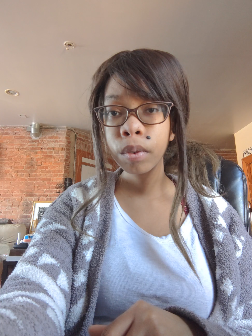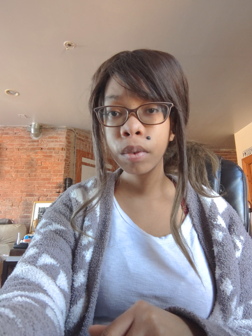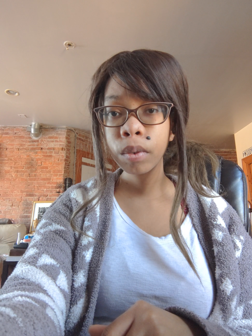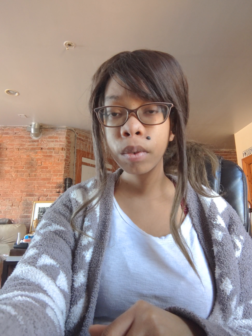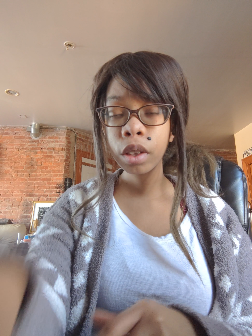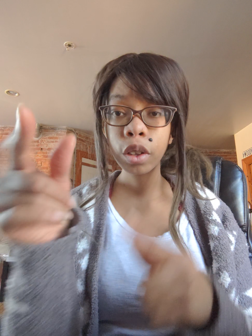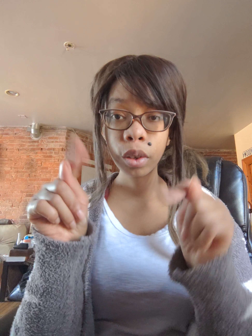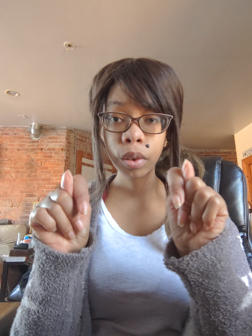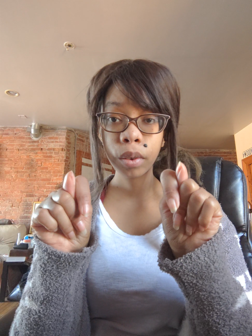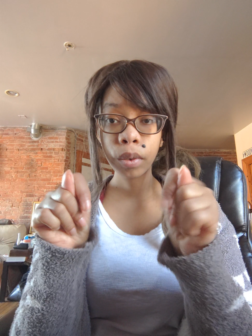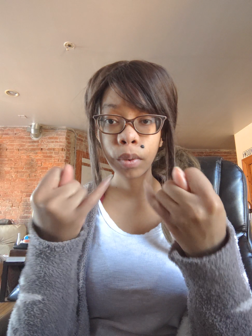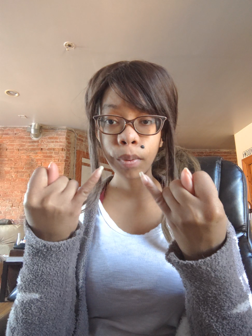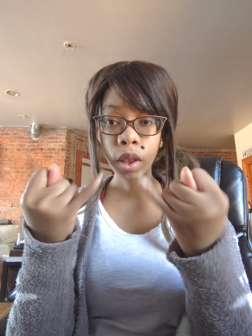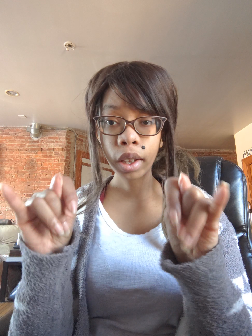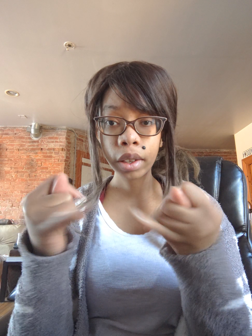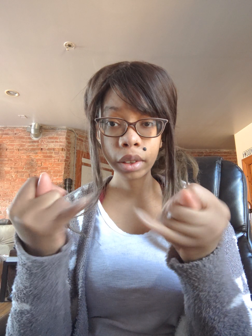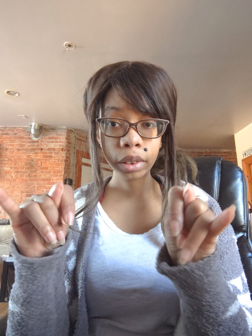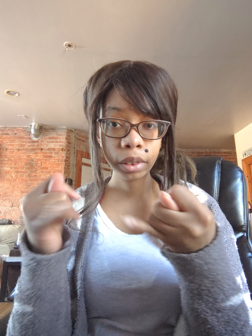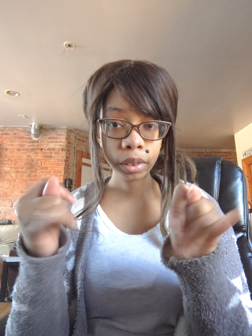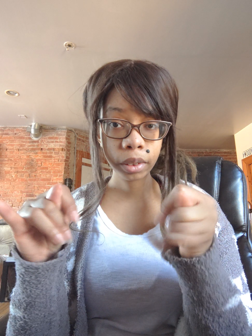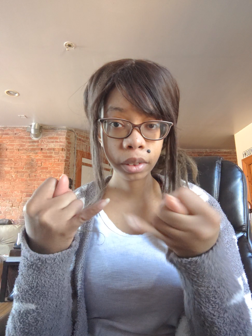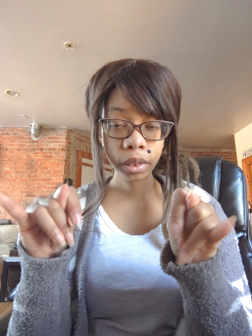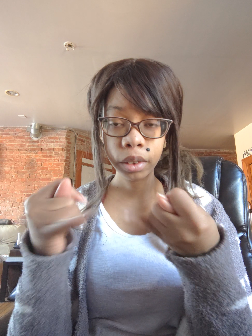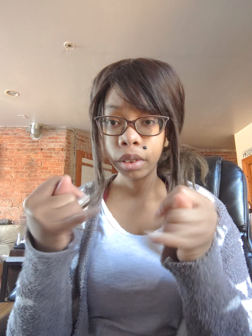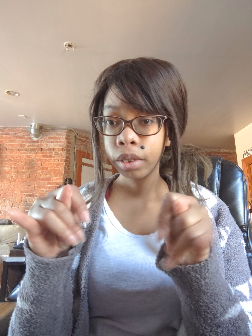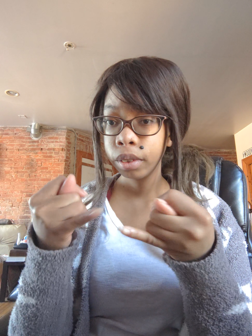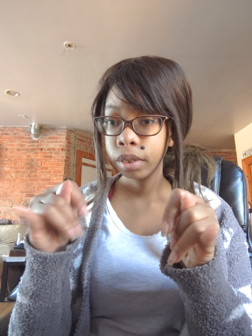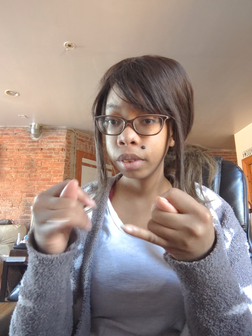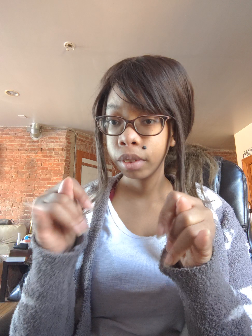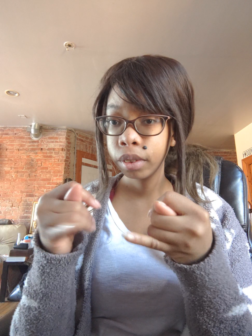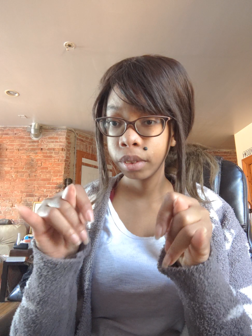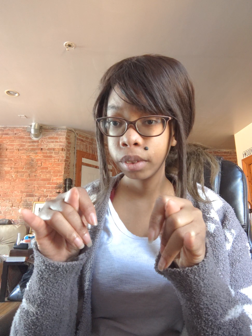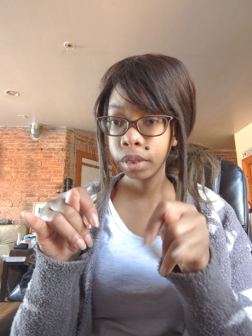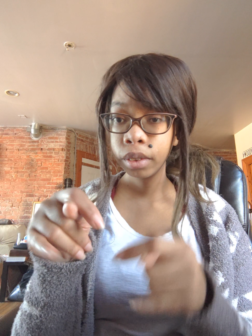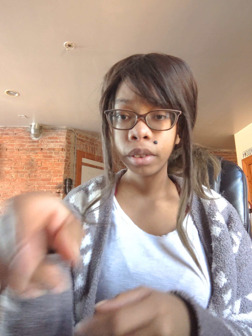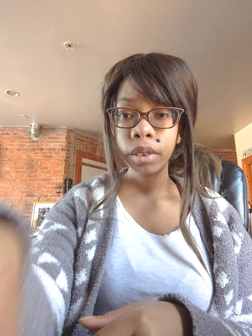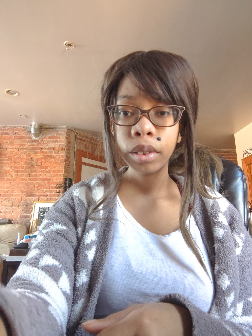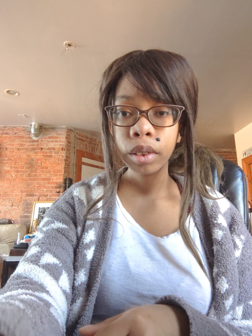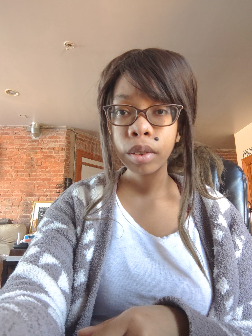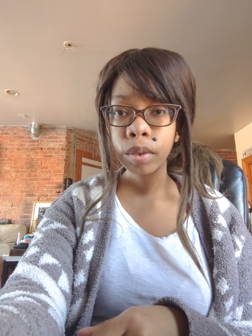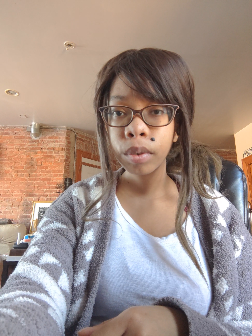toy